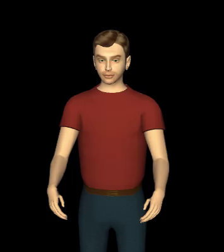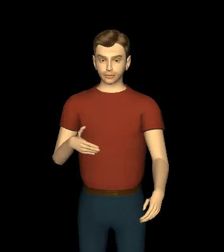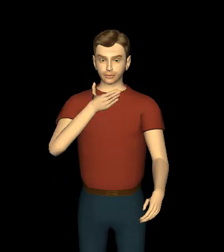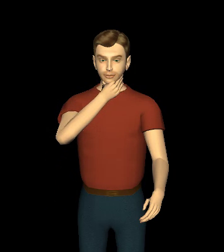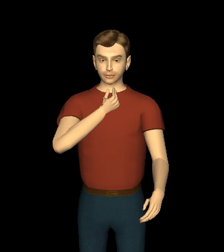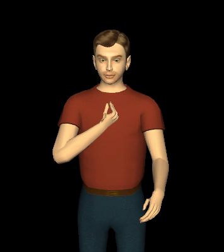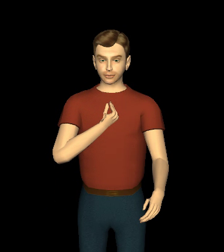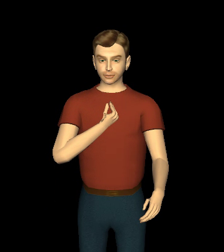جميل